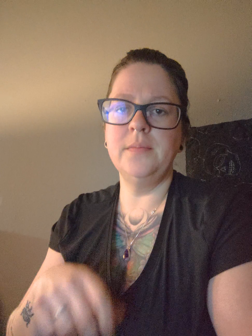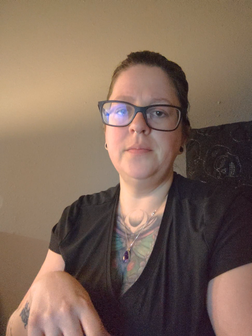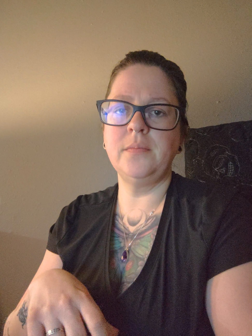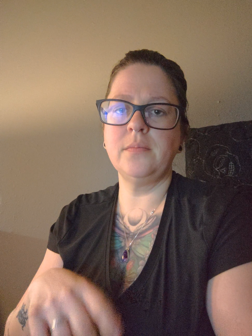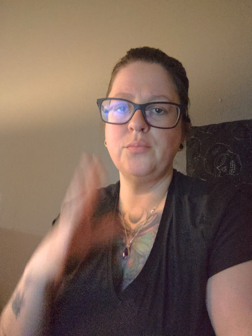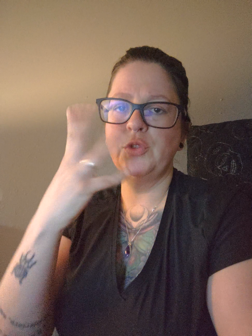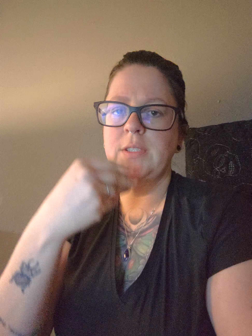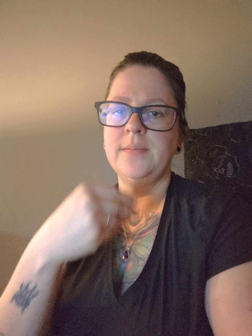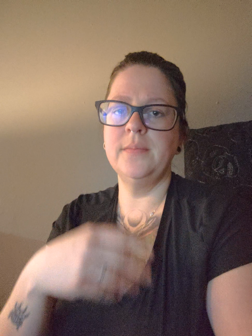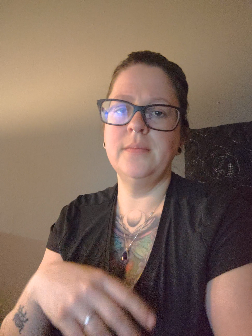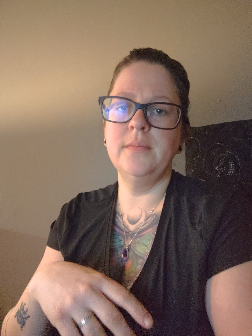pretty